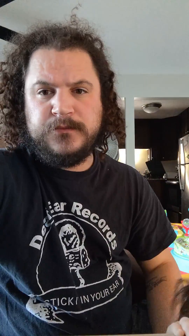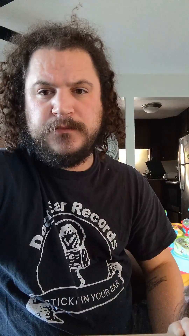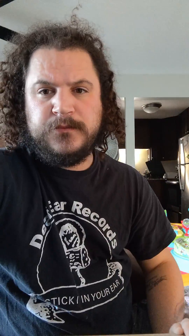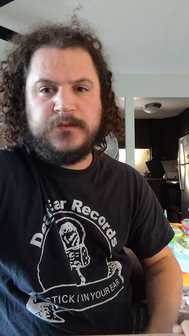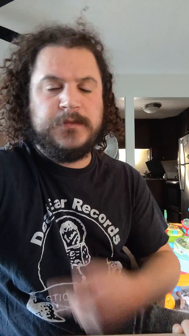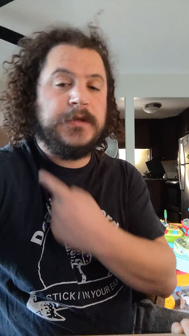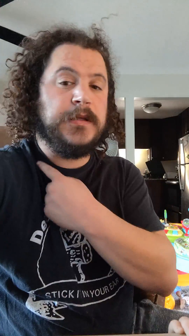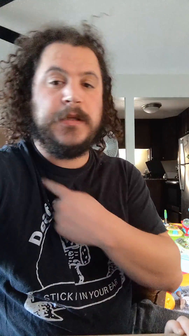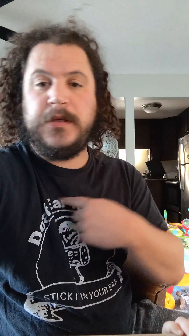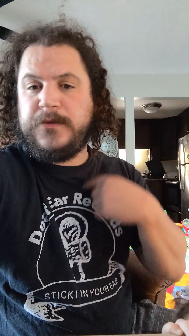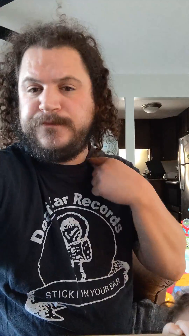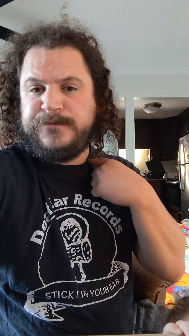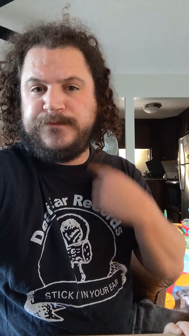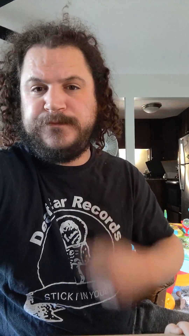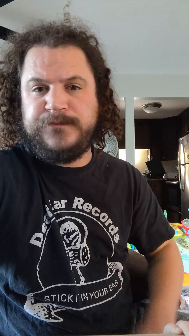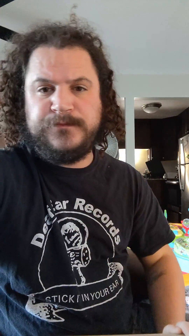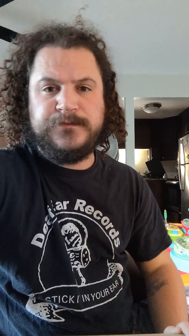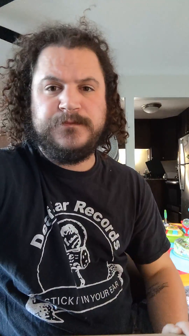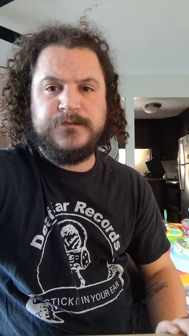necklace